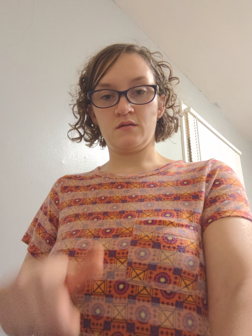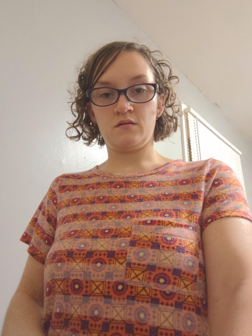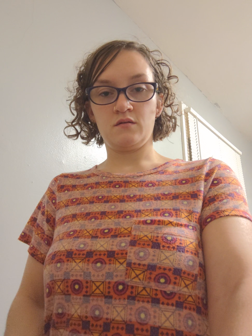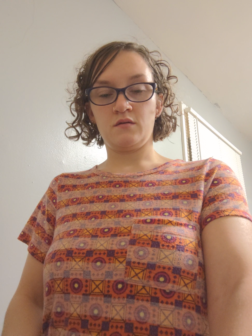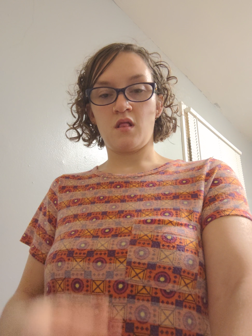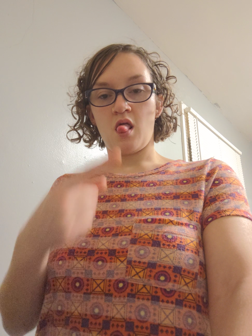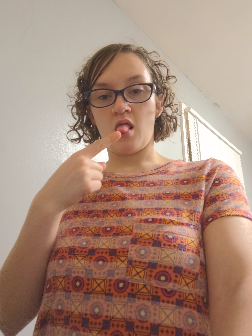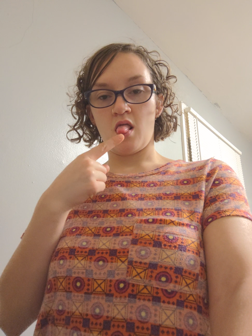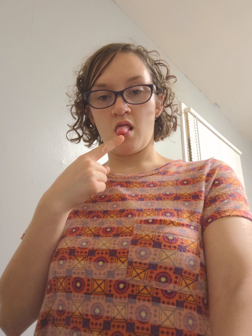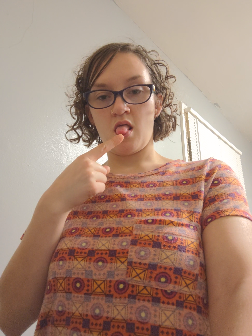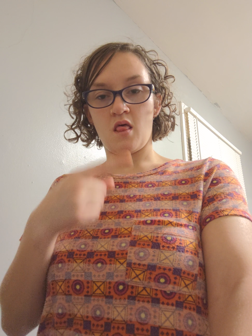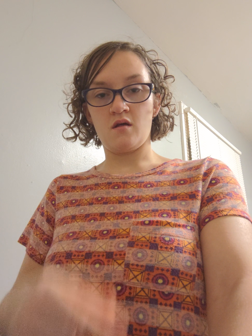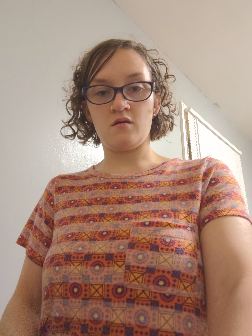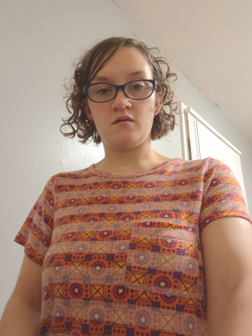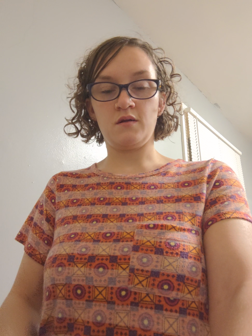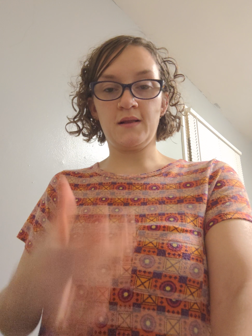tongue